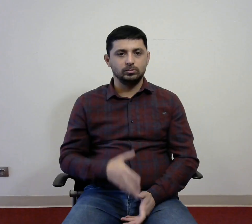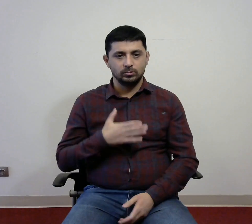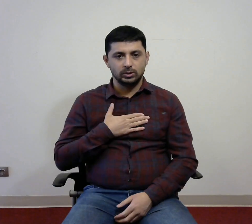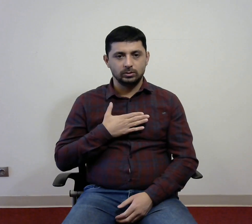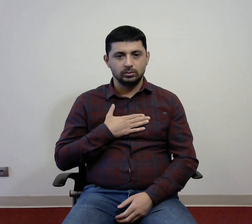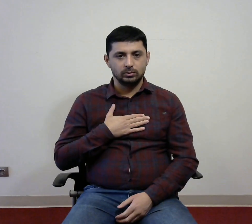mənim